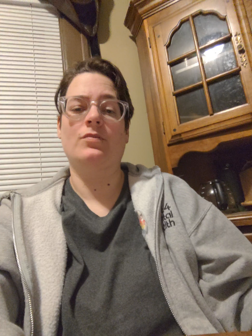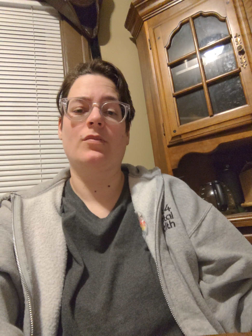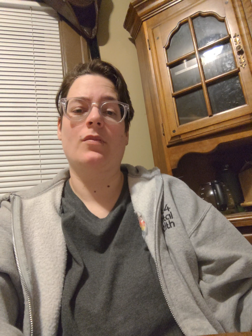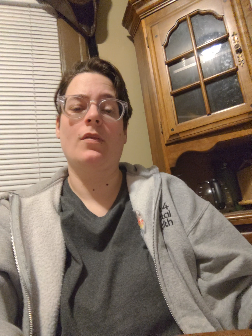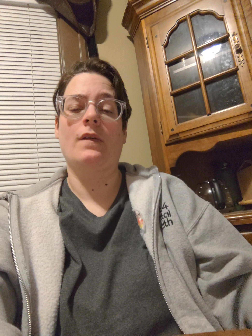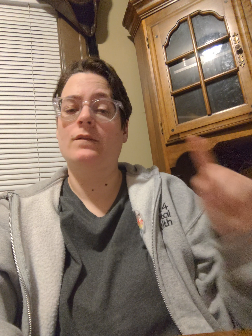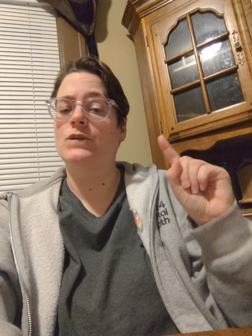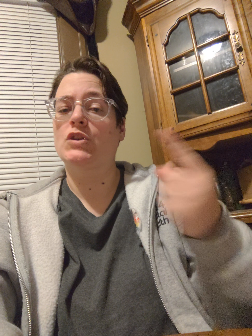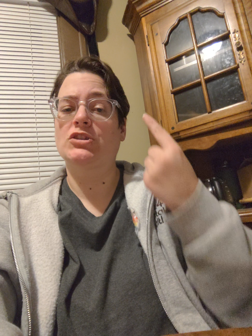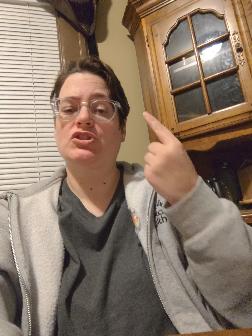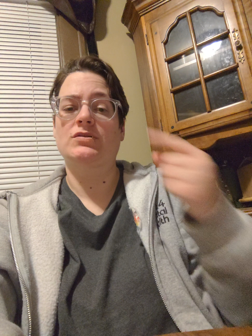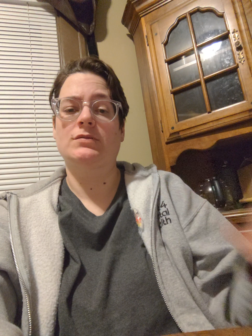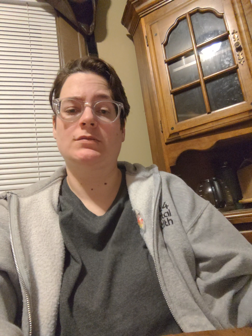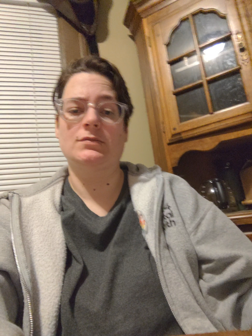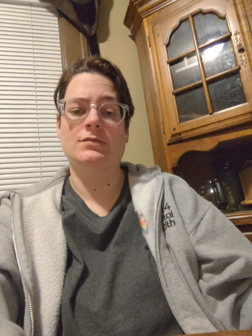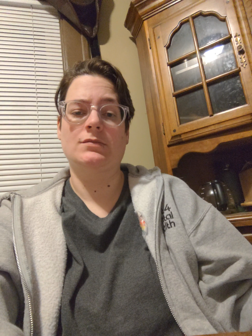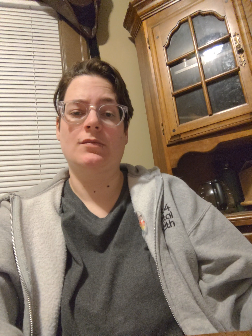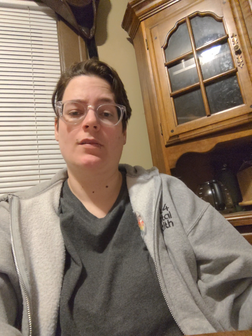first